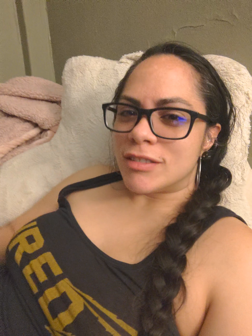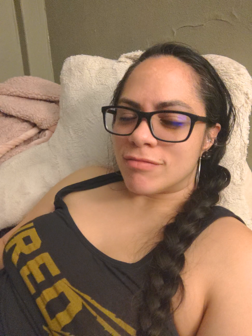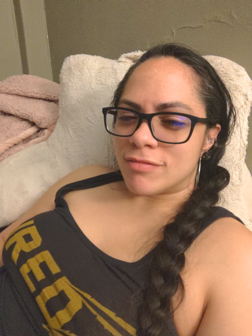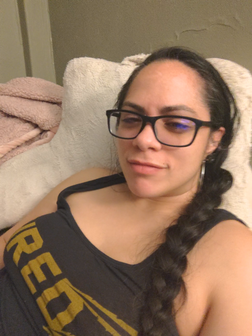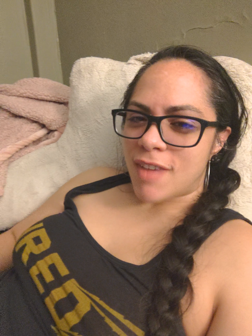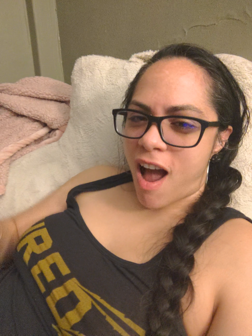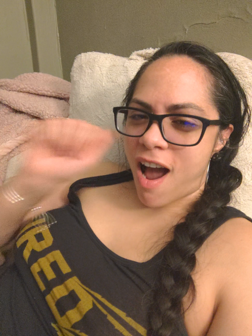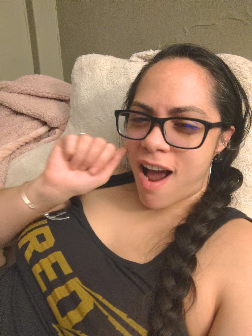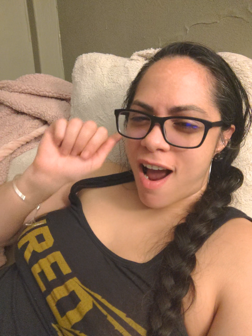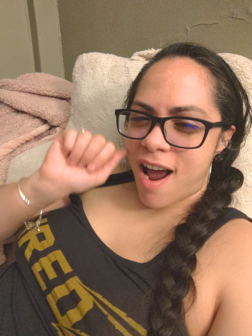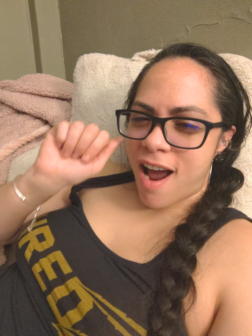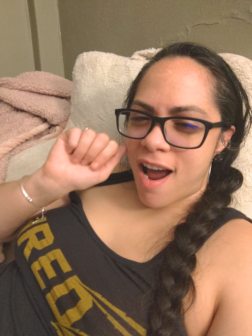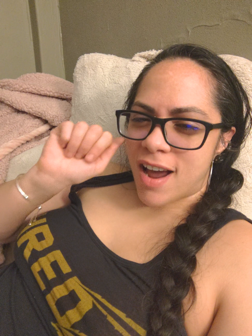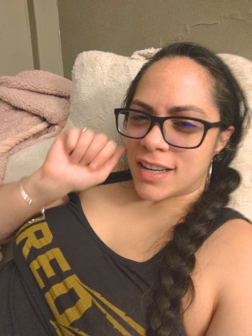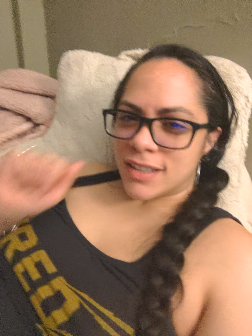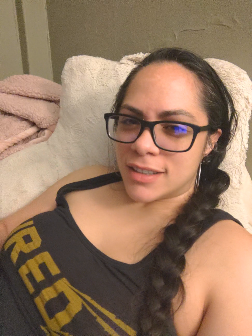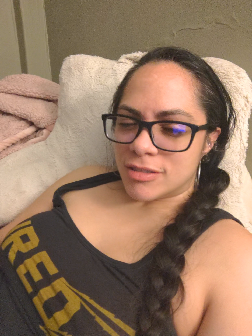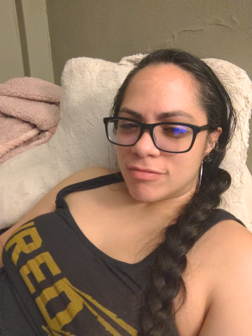aunt